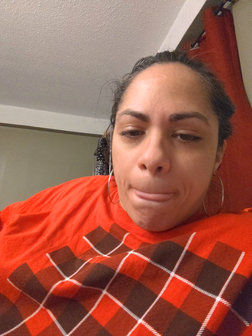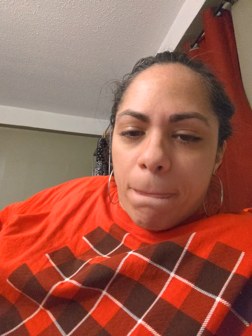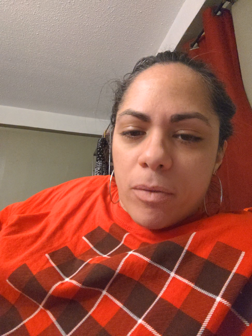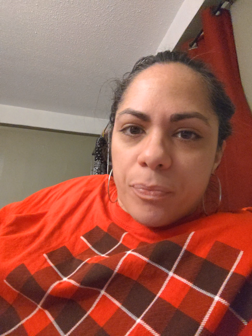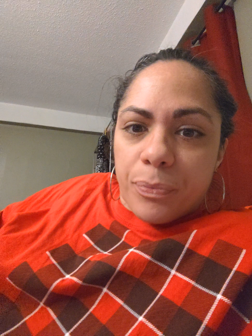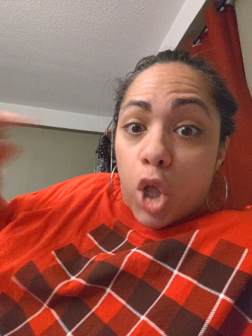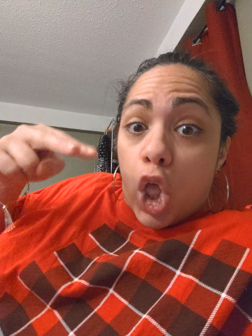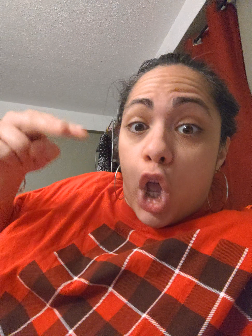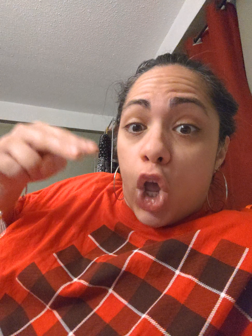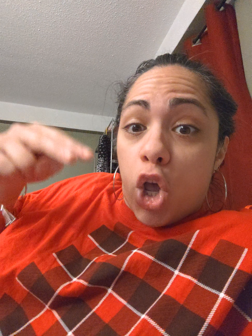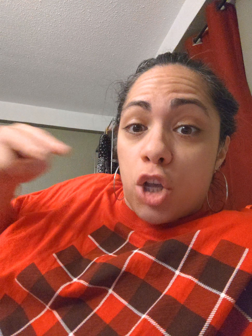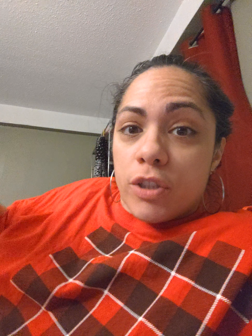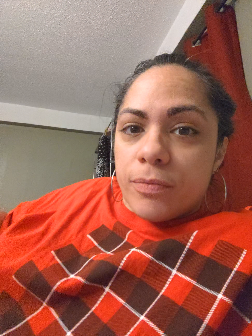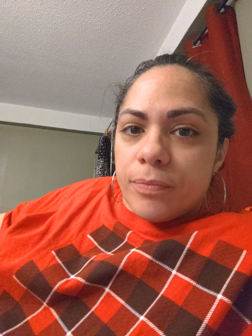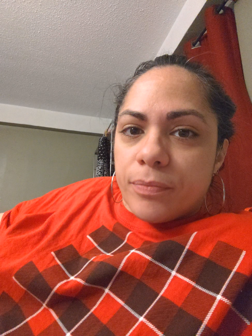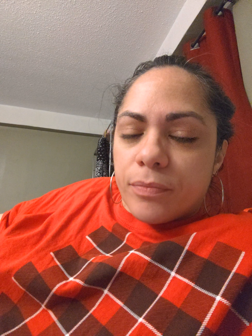look